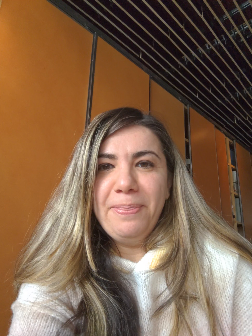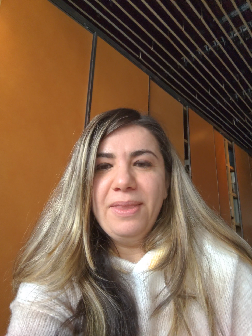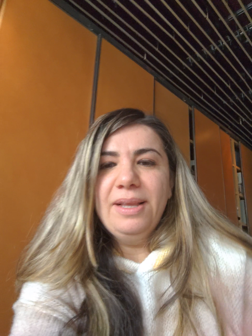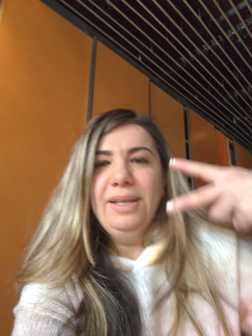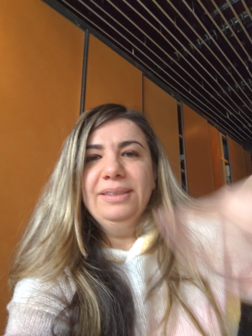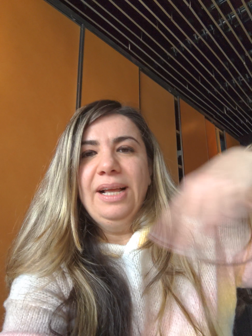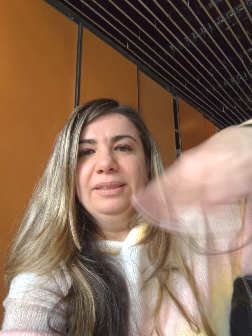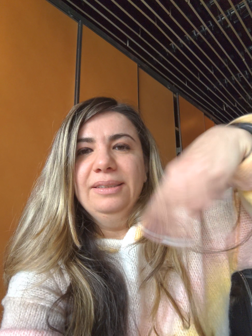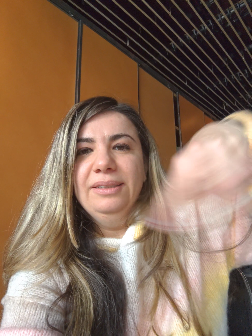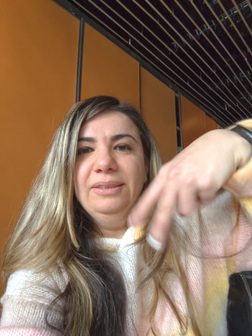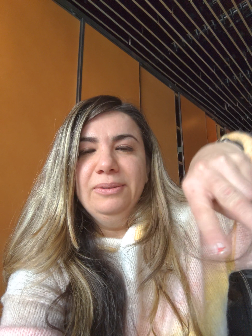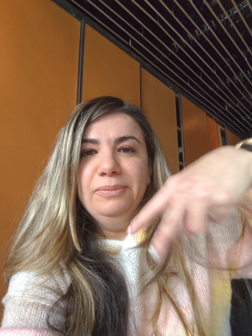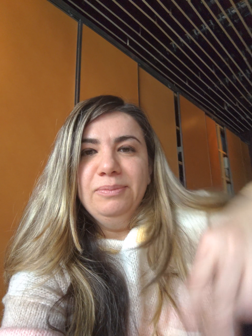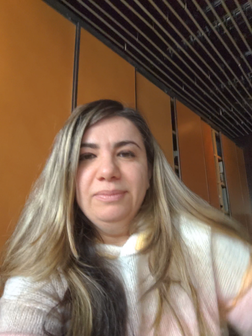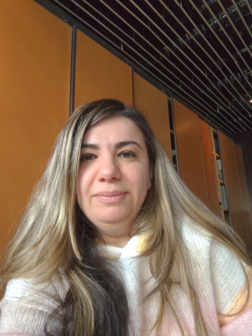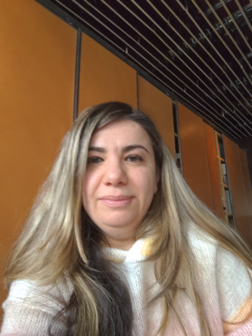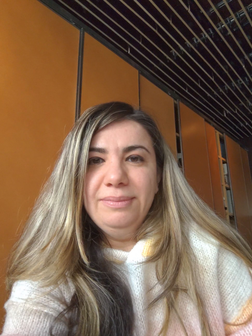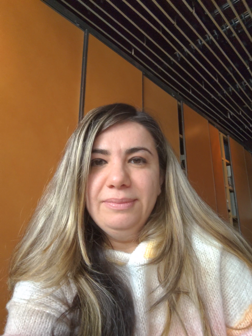dance